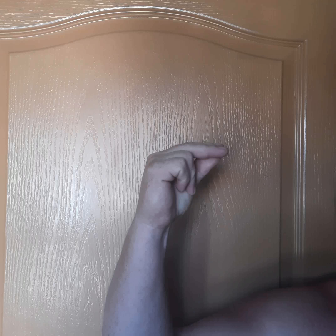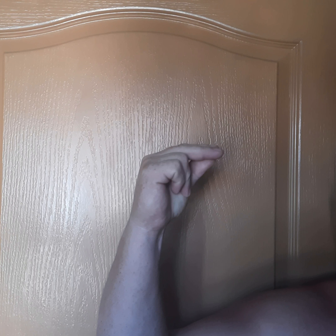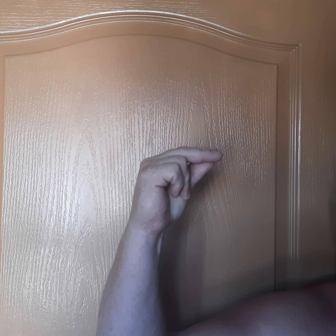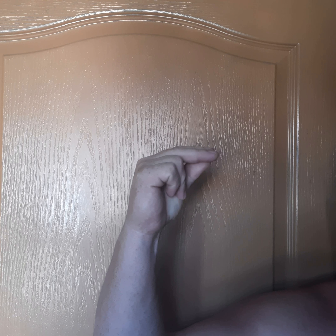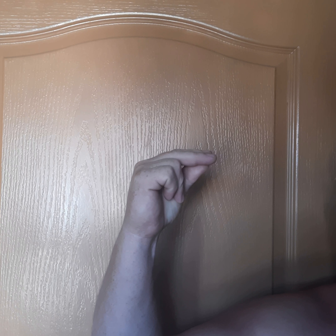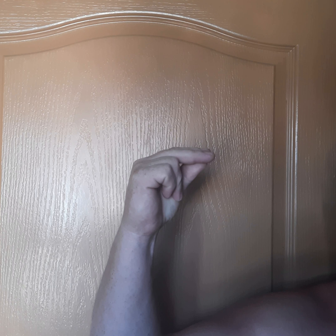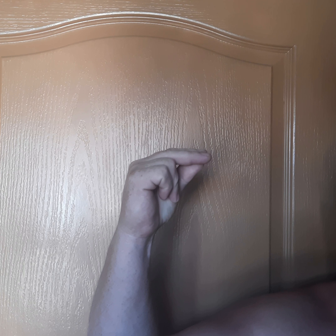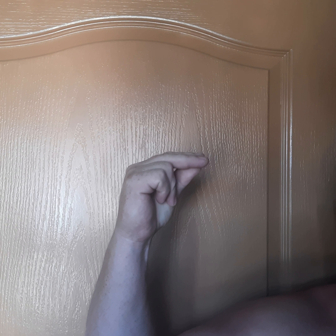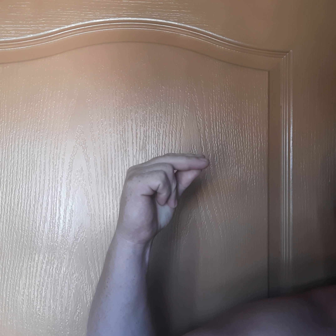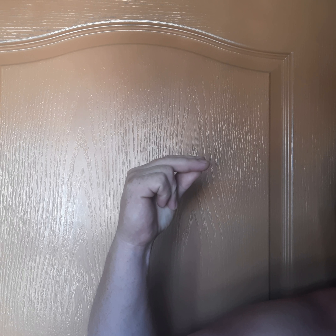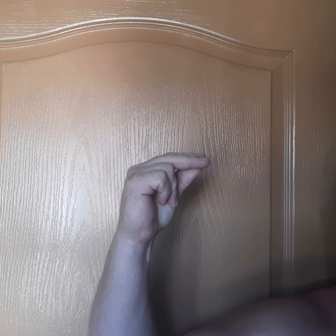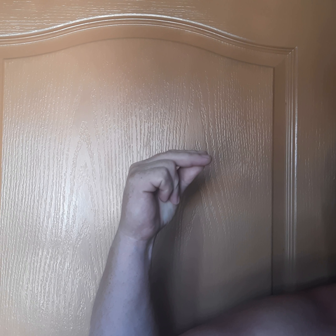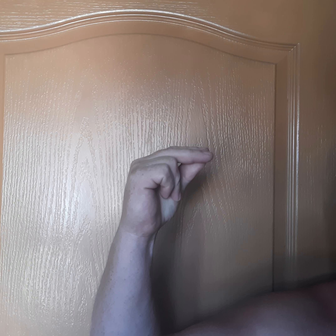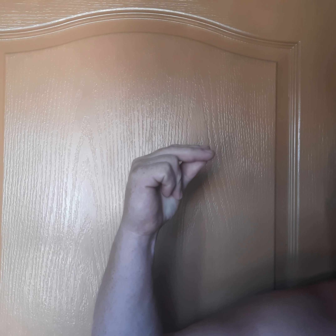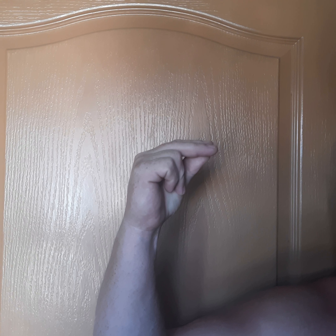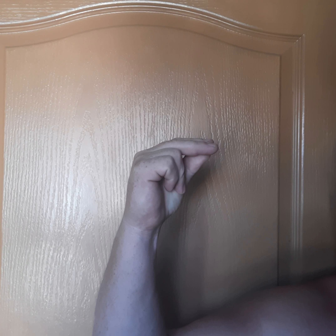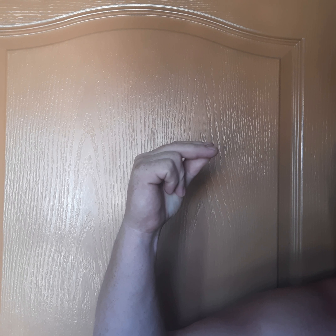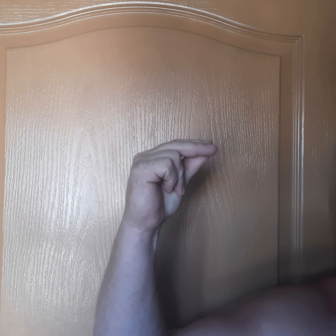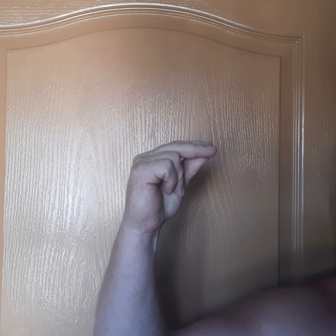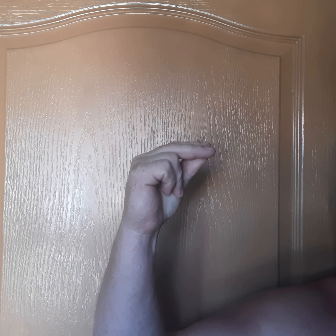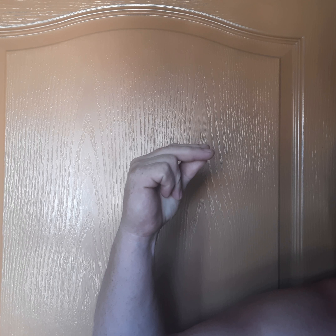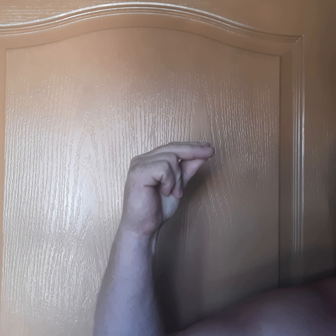Ч